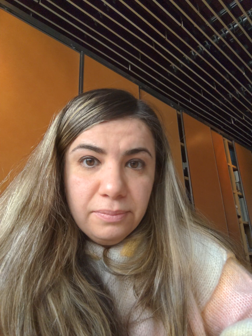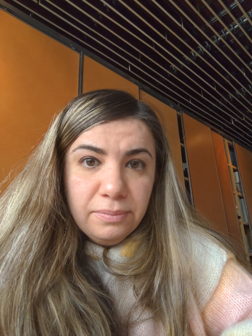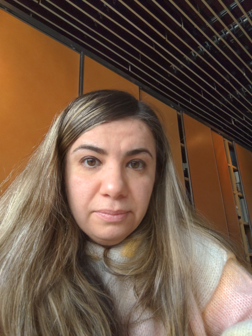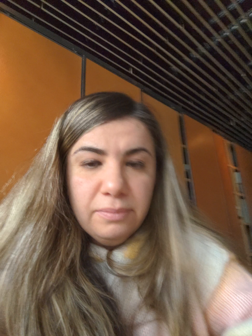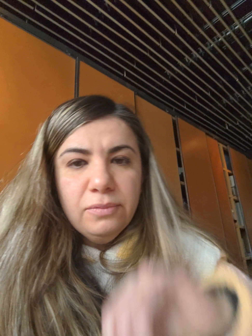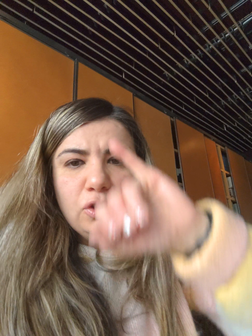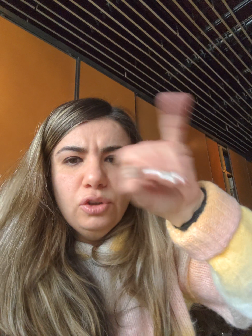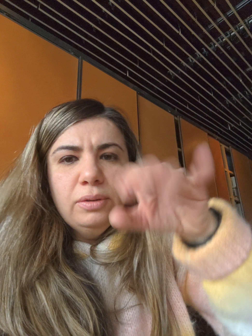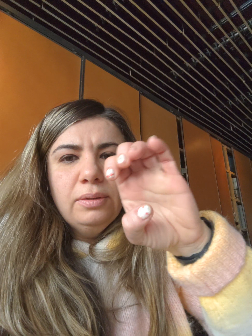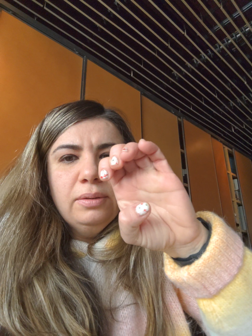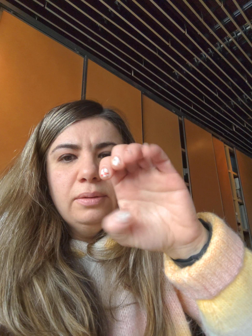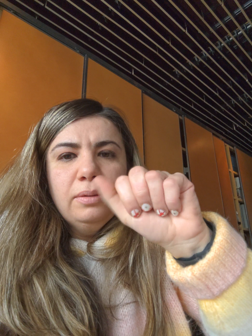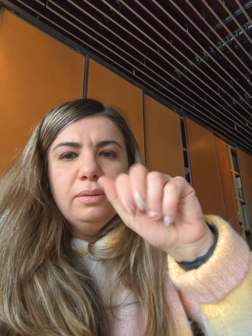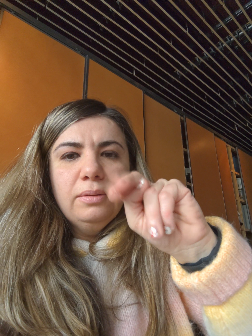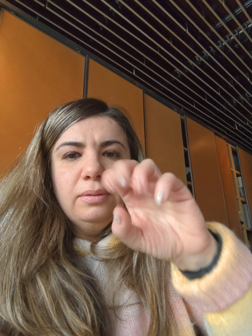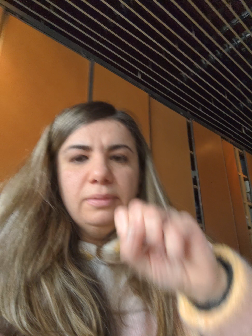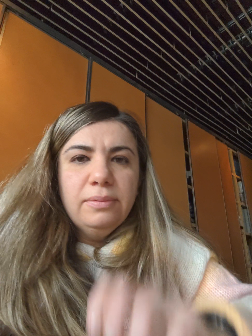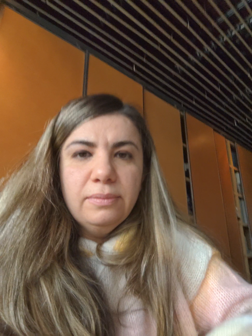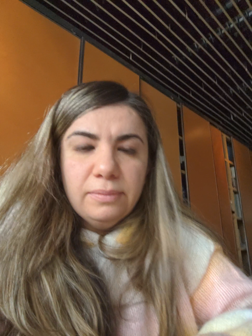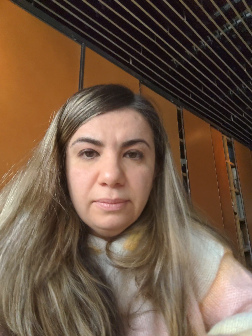jeans